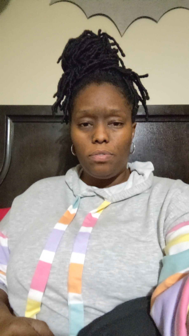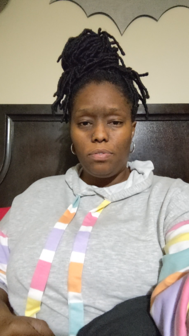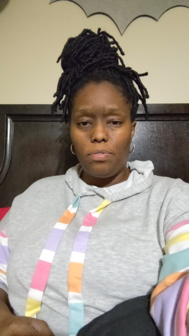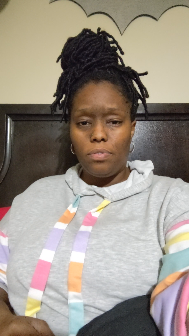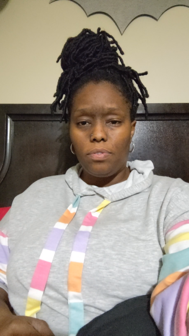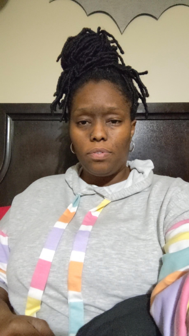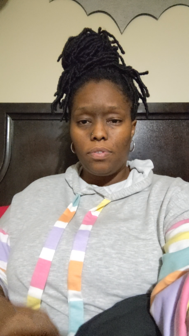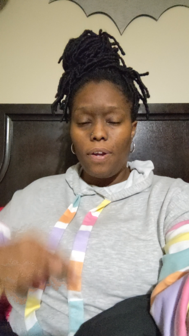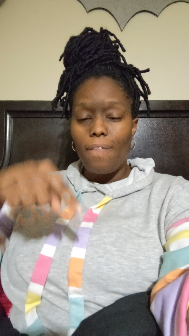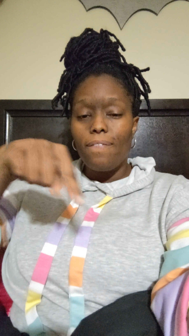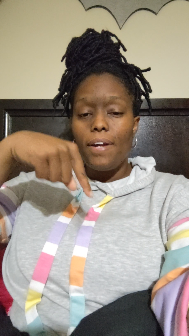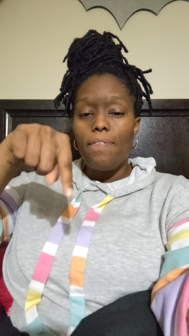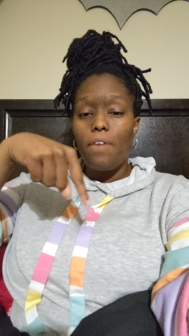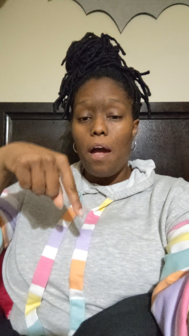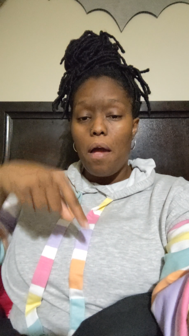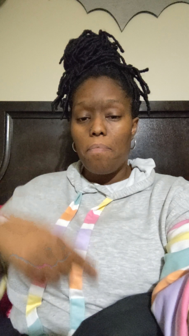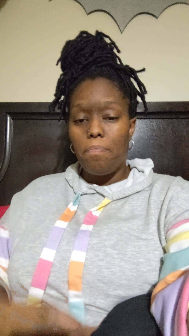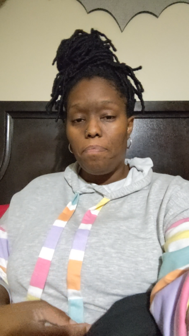flip-flop